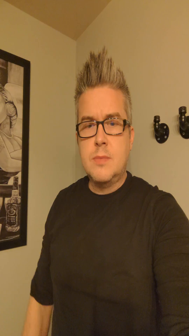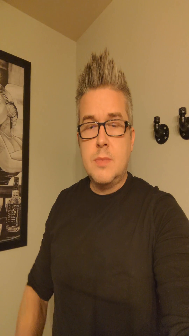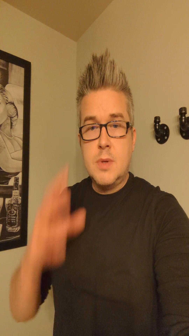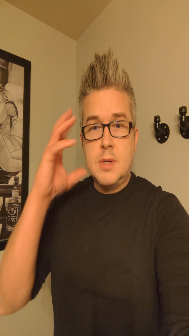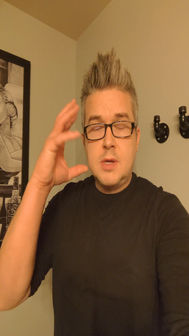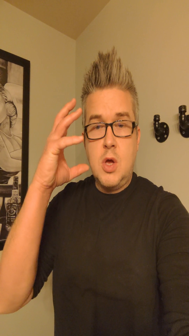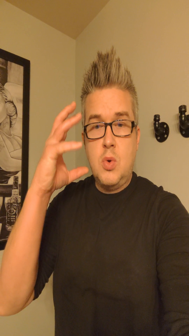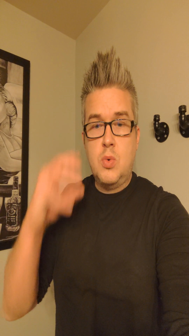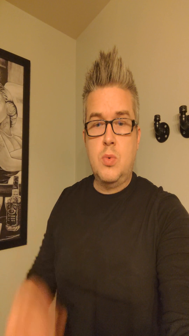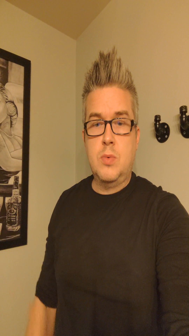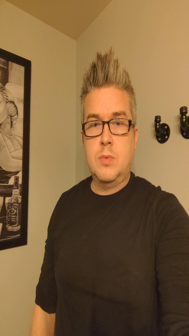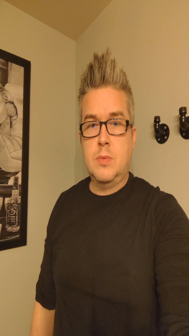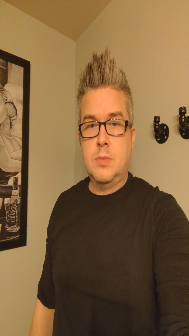radio